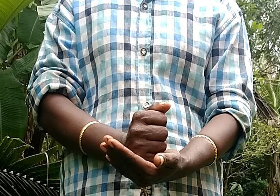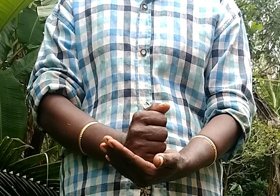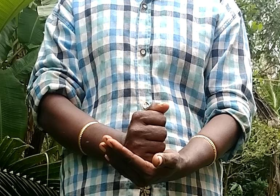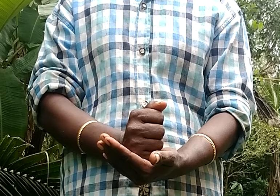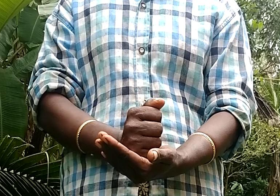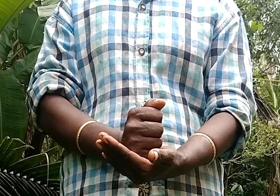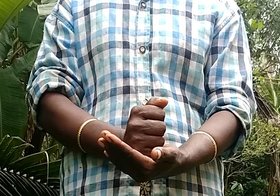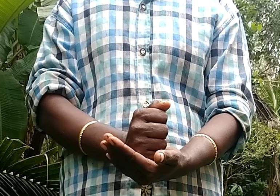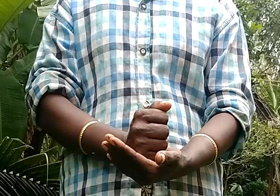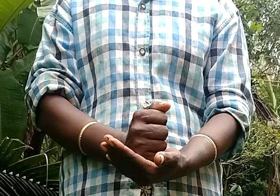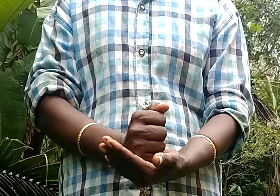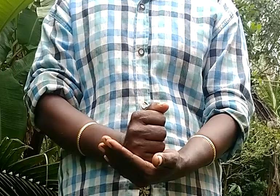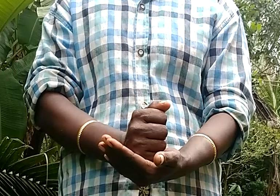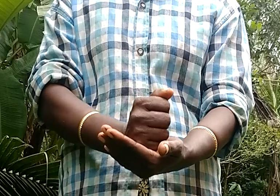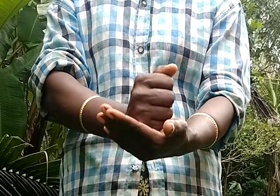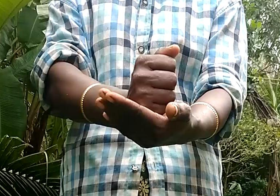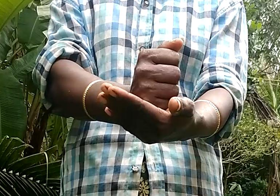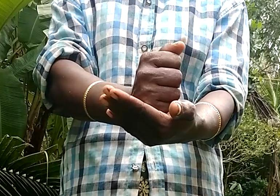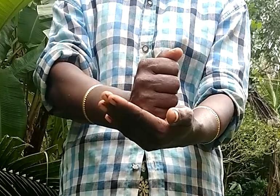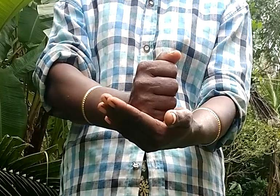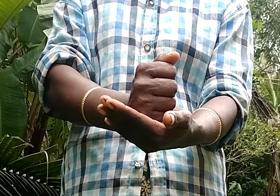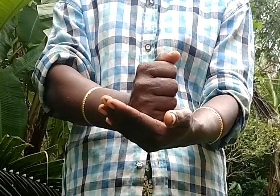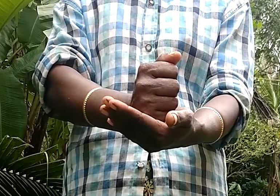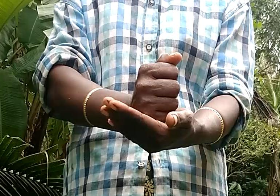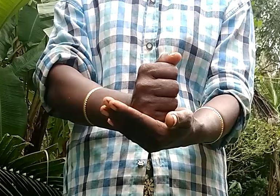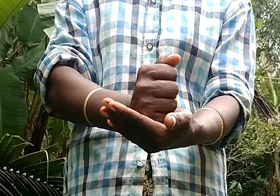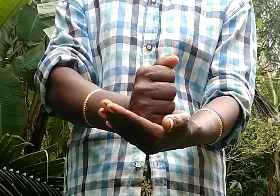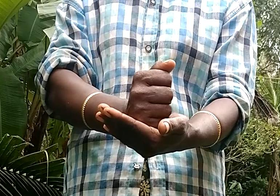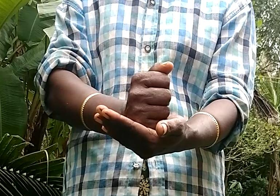Help